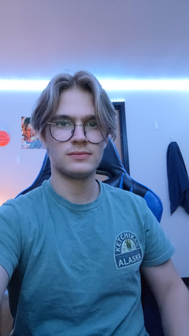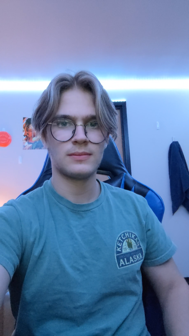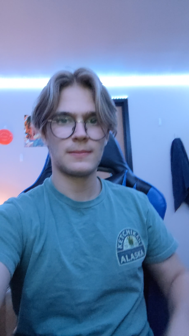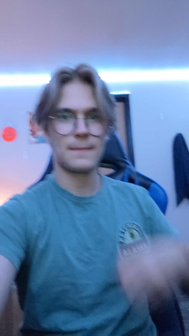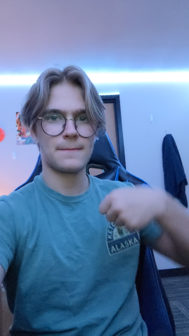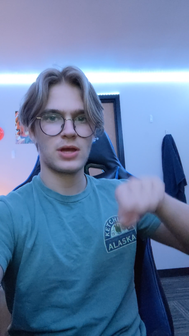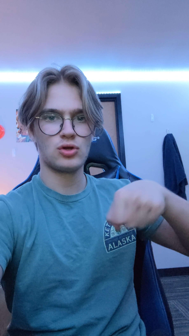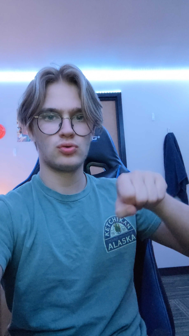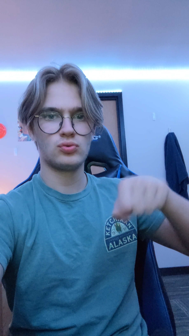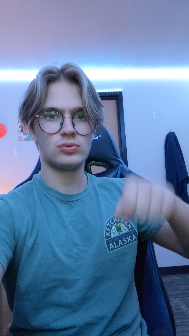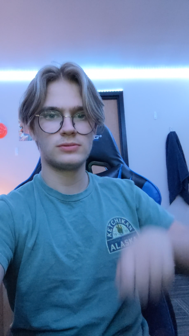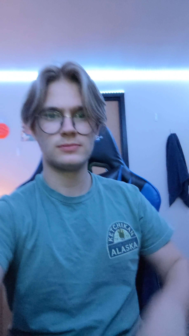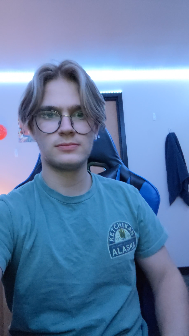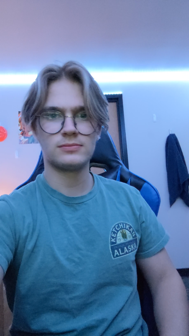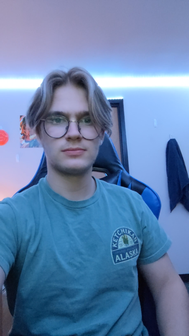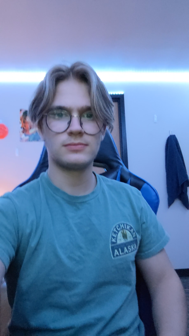motorcycle